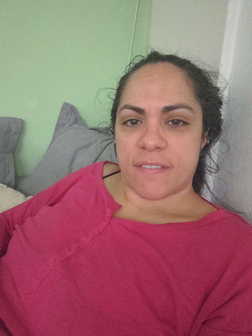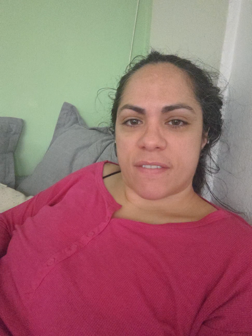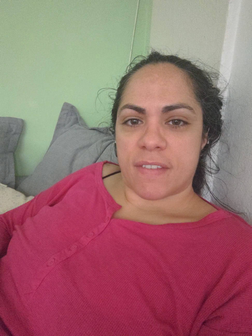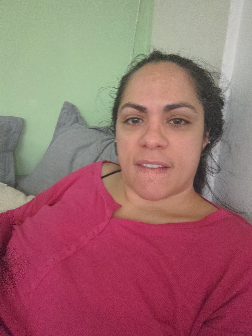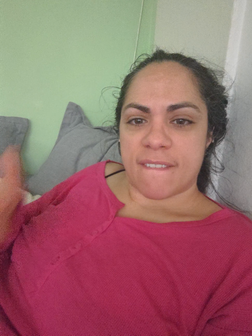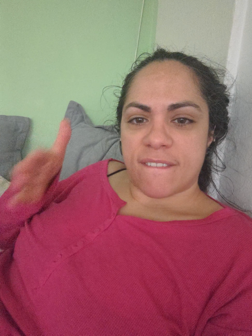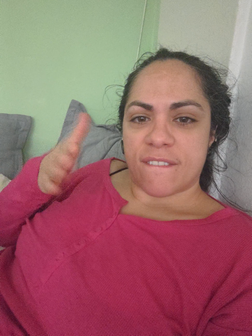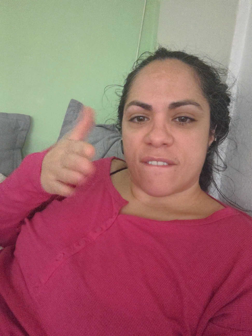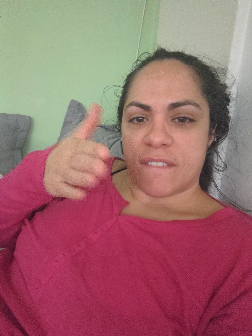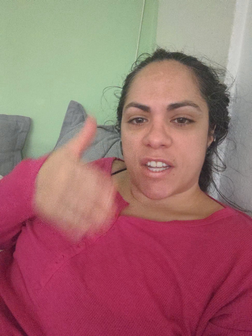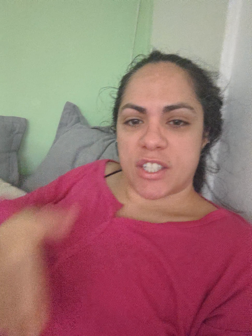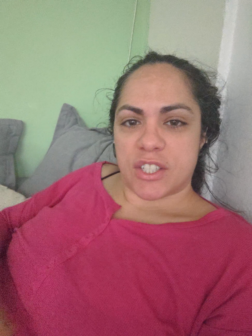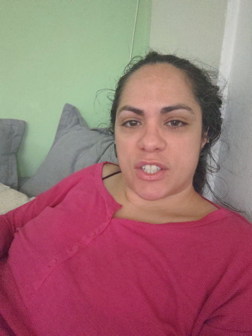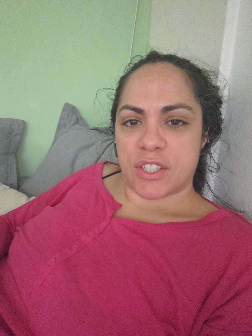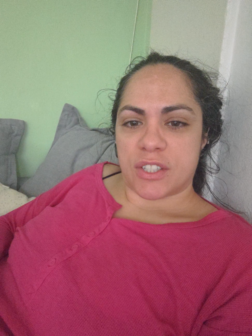fish